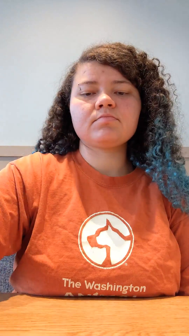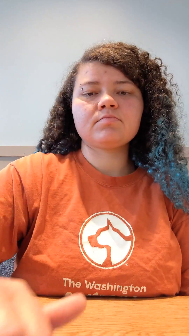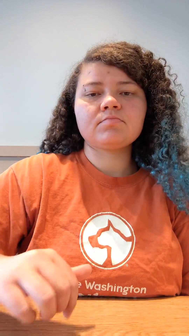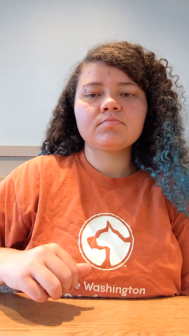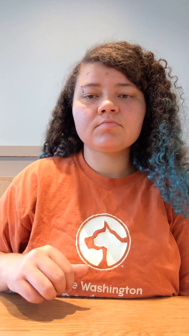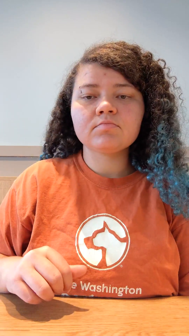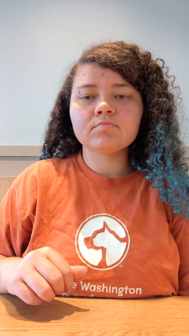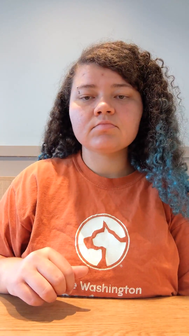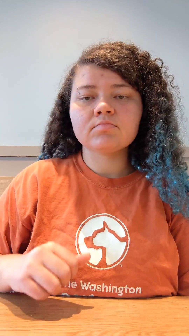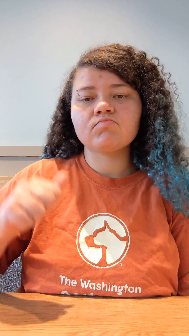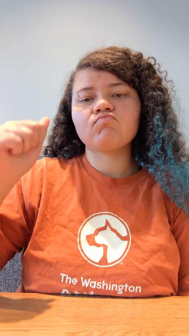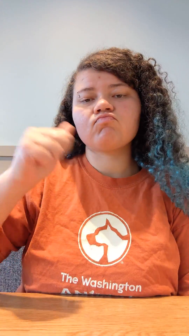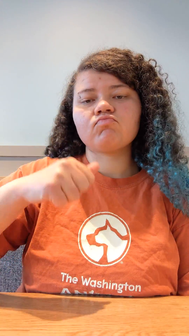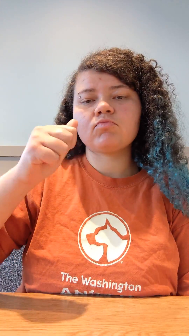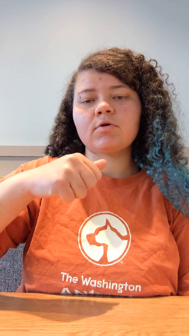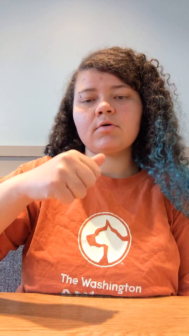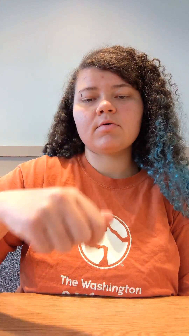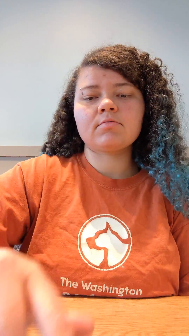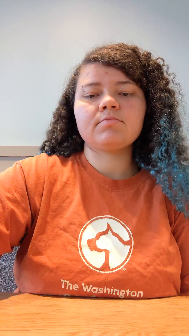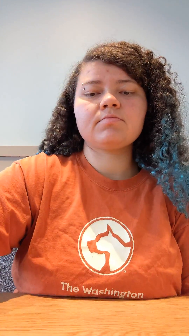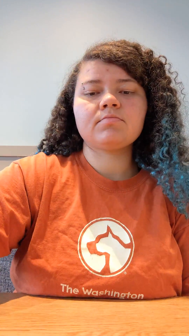rock